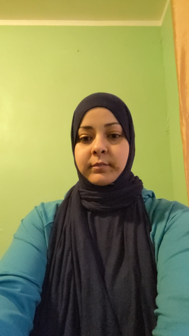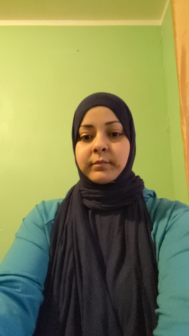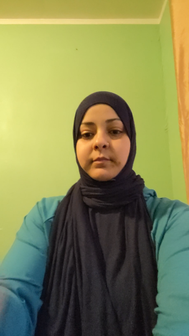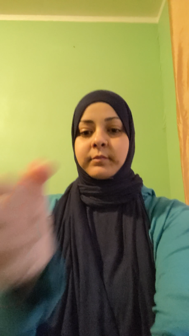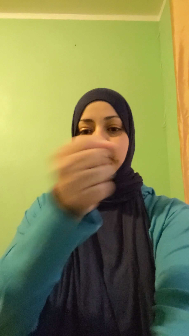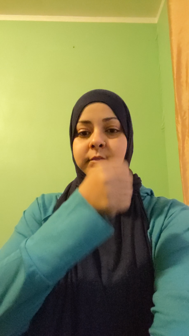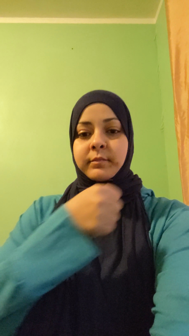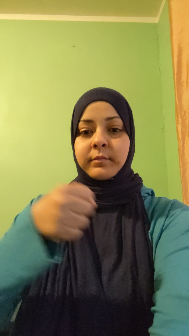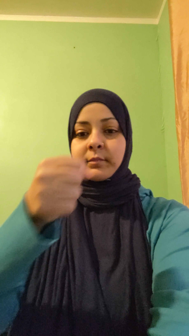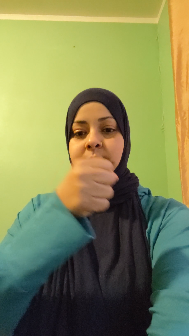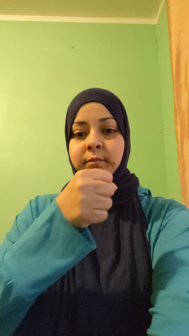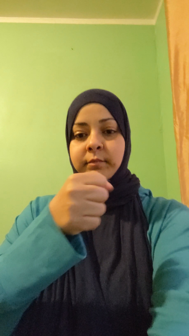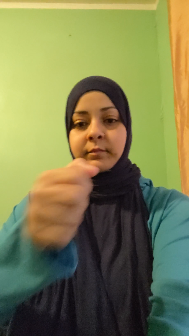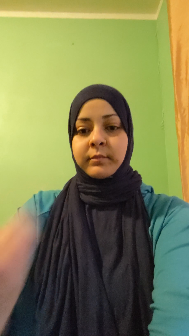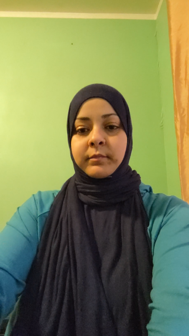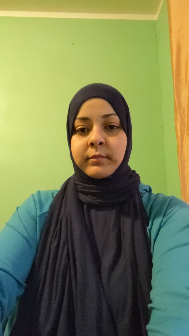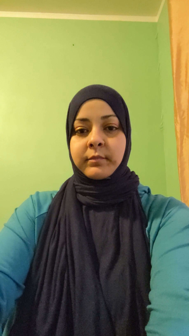coffee